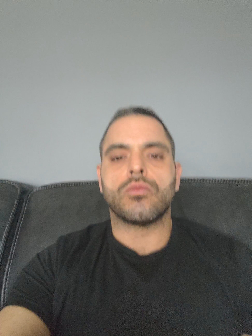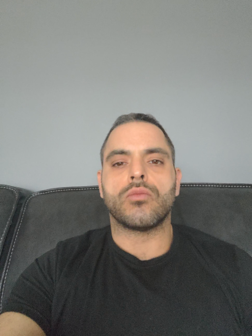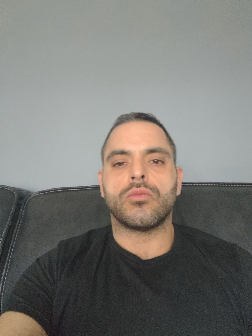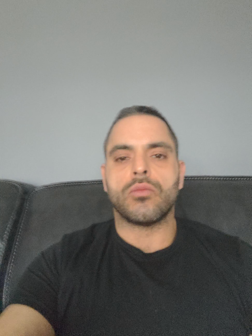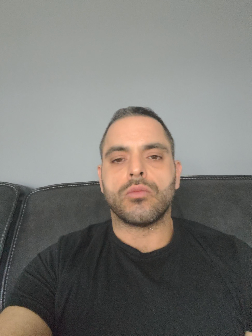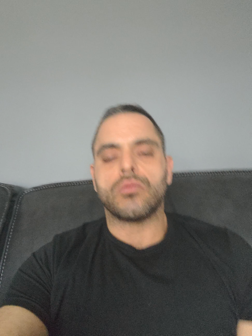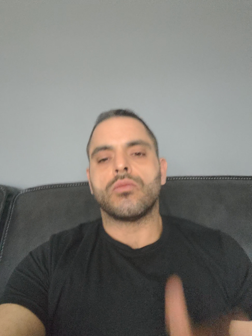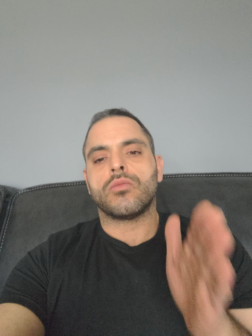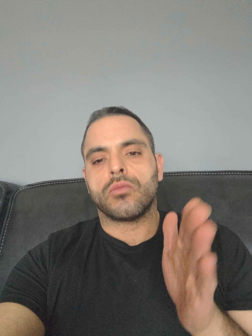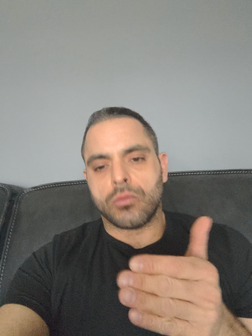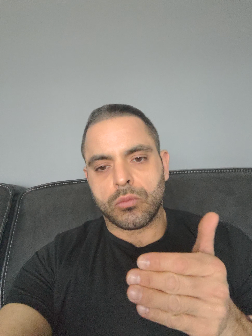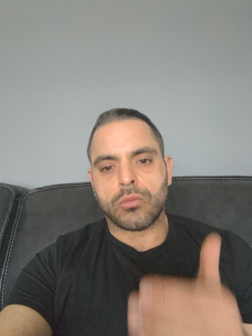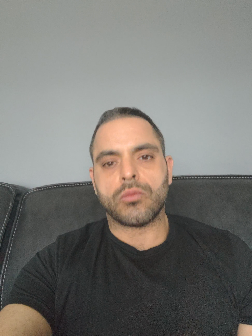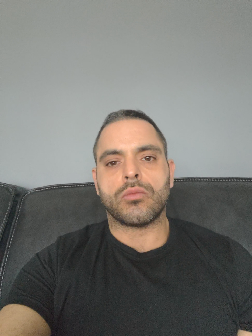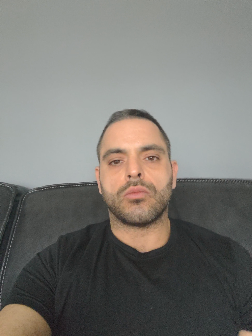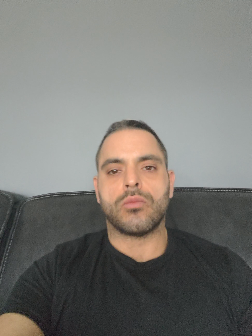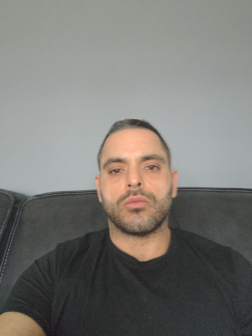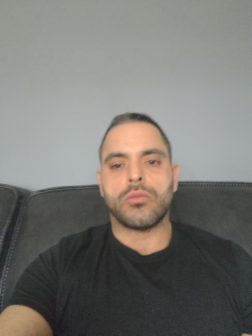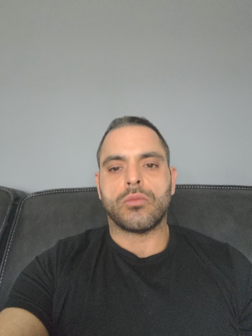room